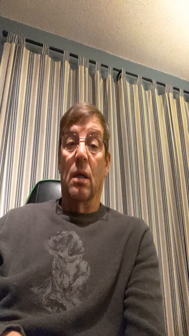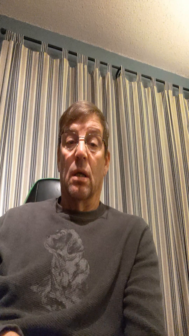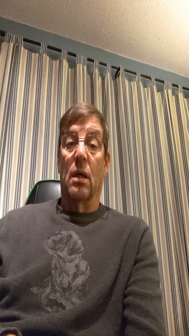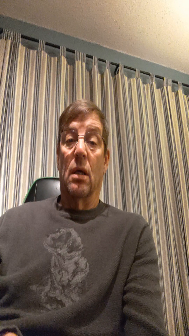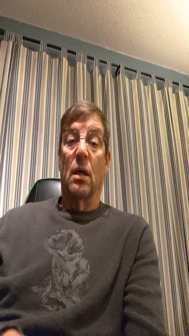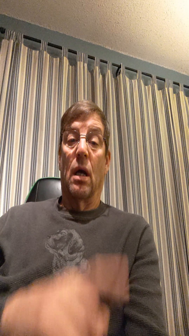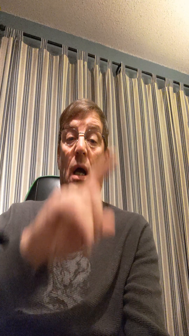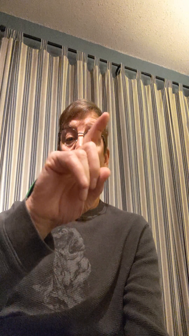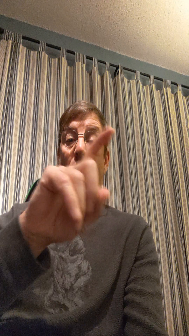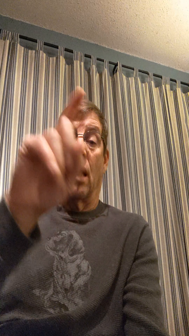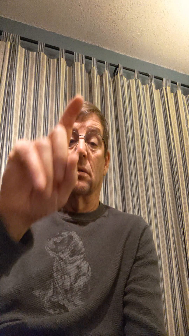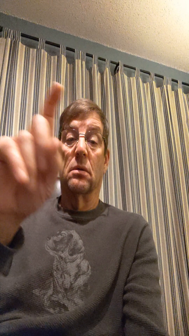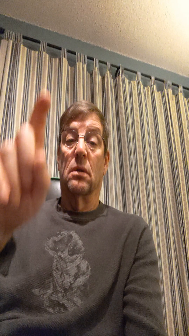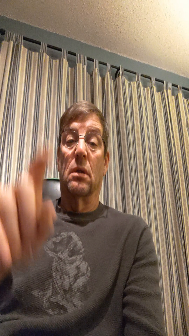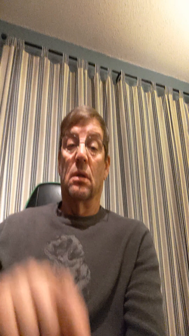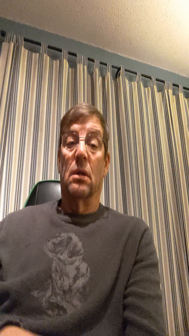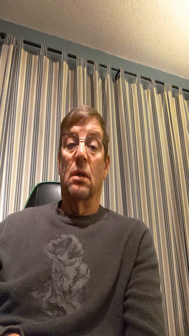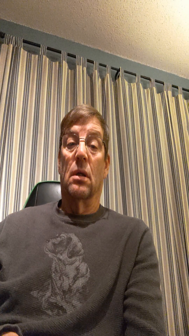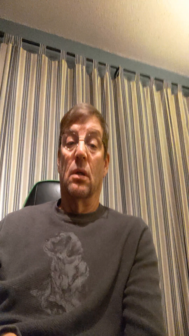closet